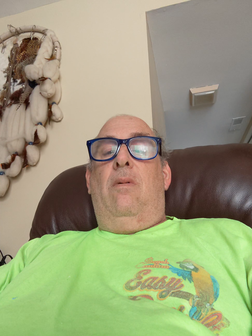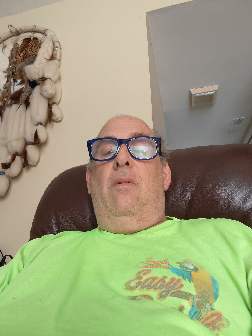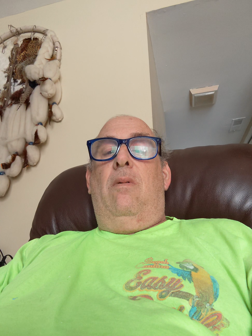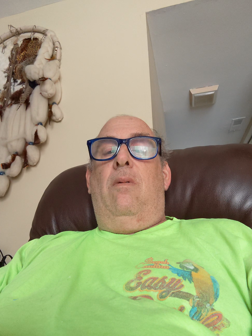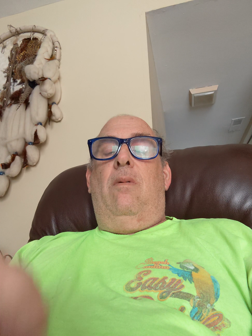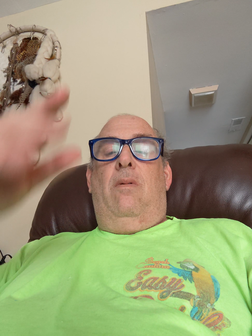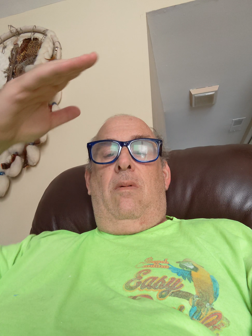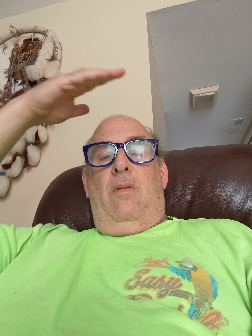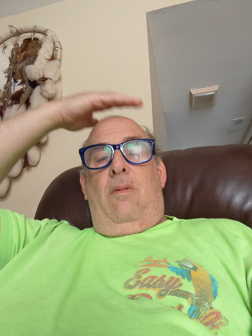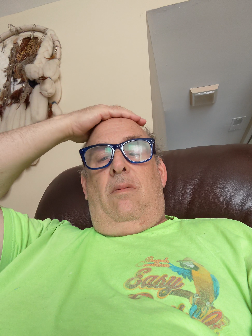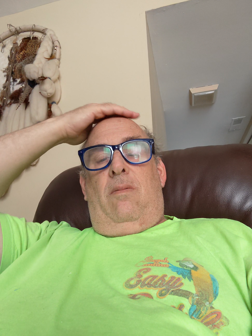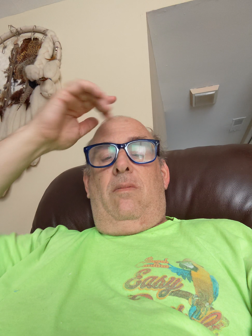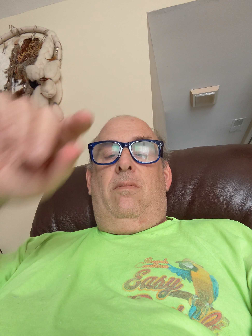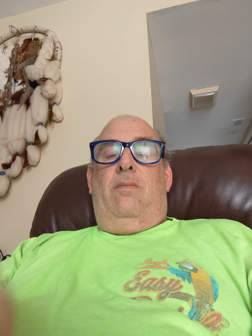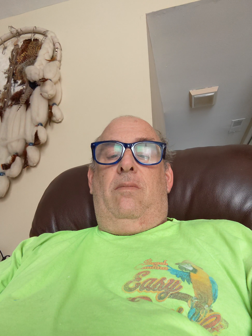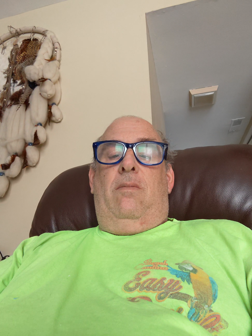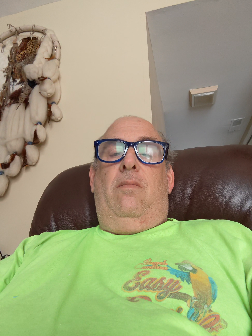hat